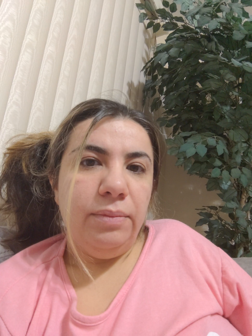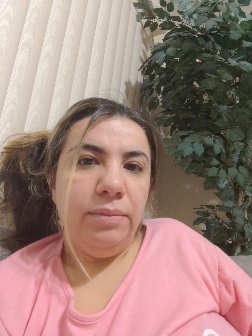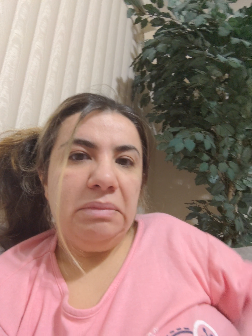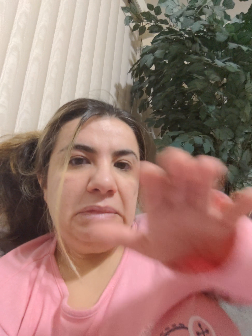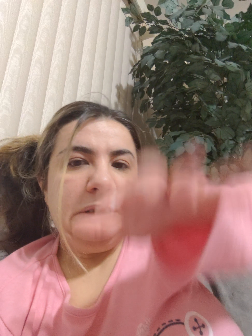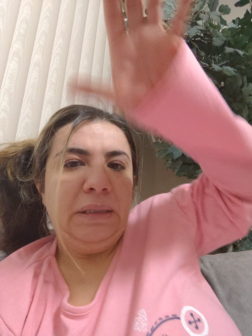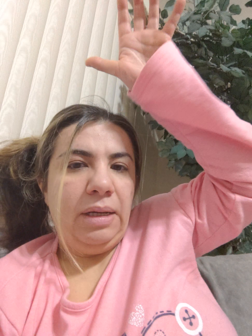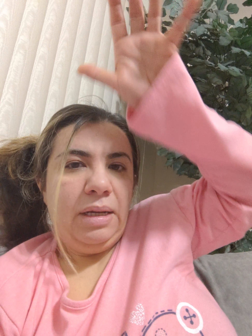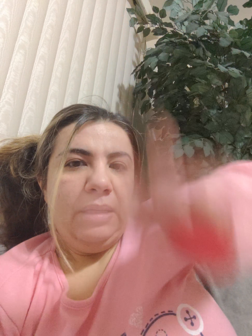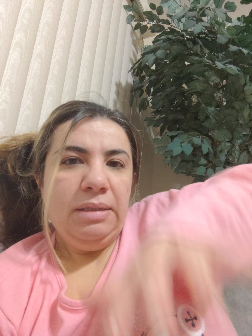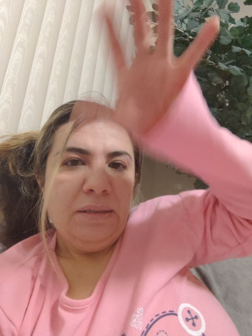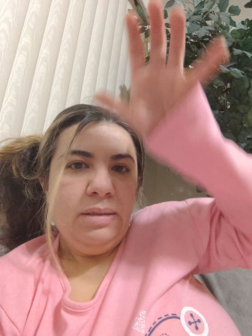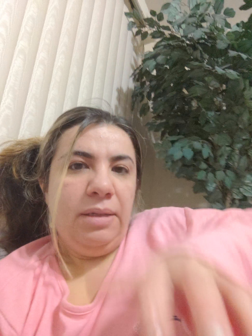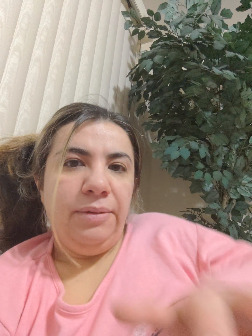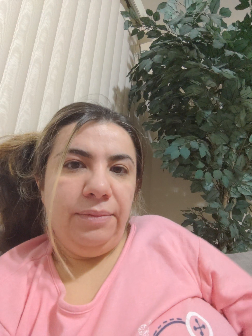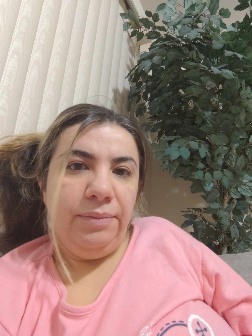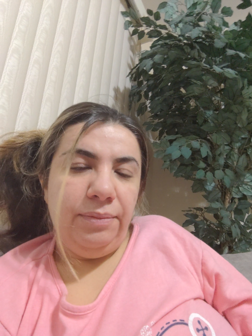alligator